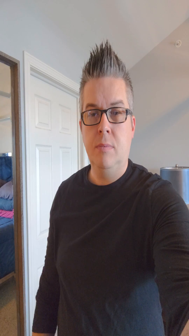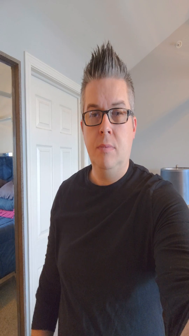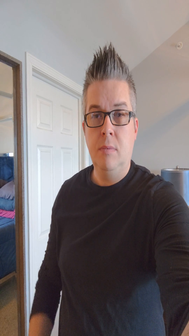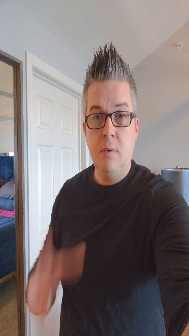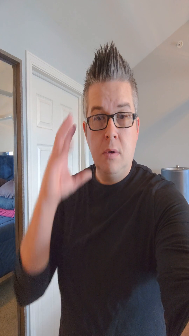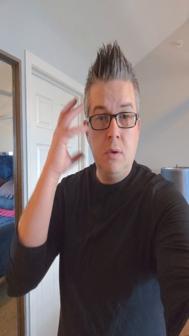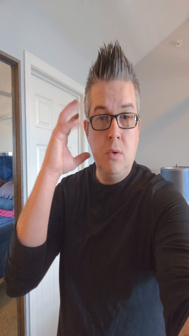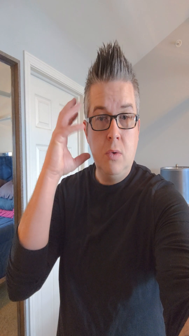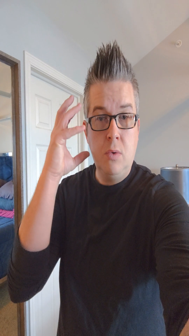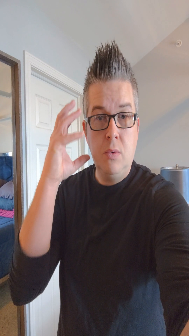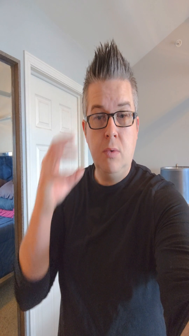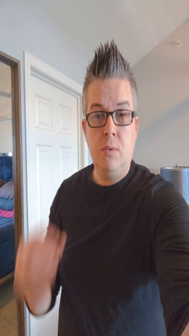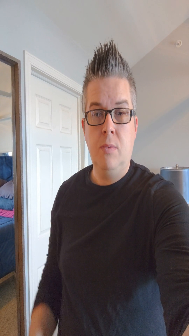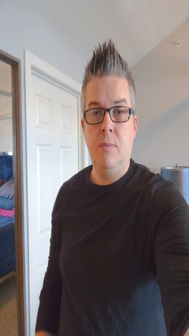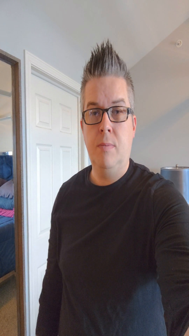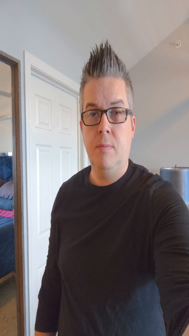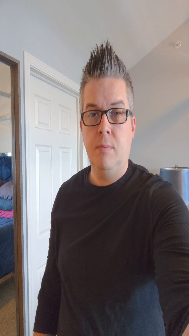radio